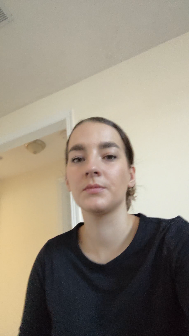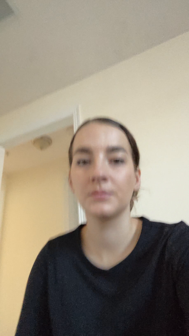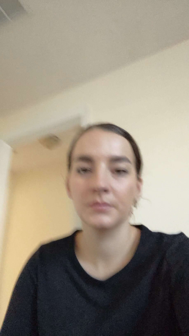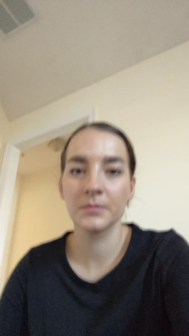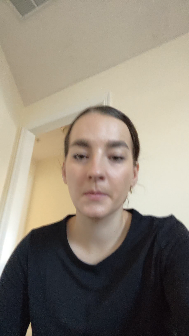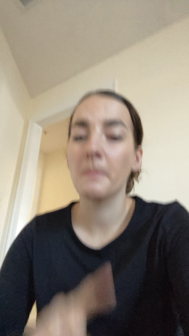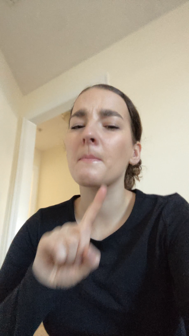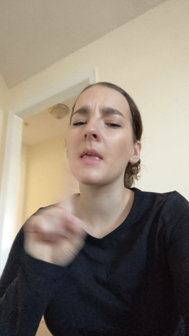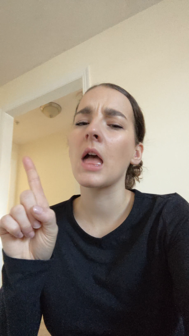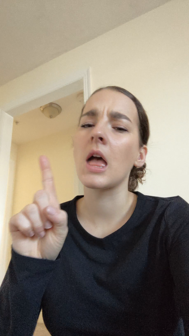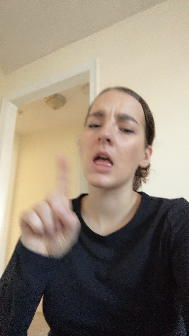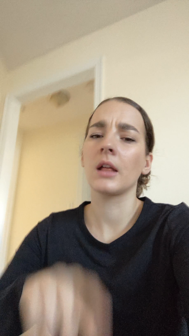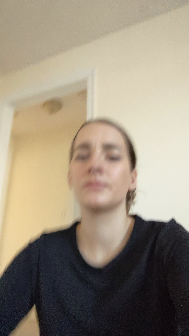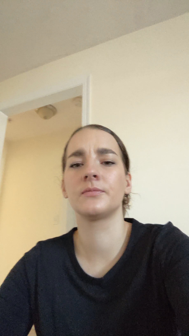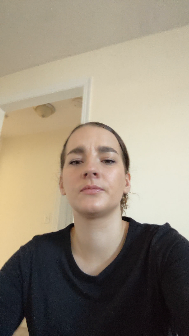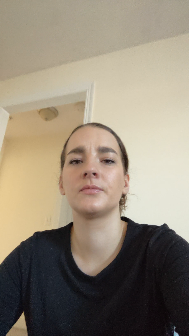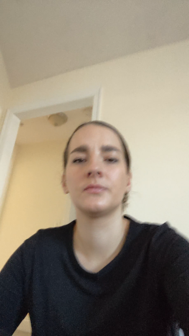but